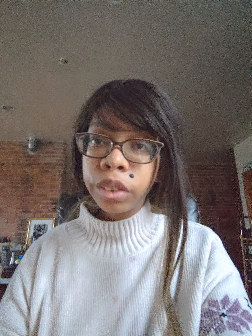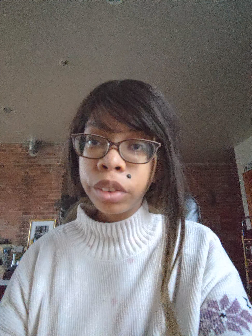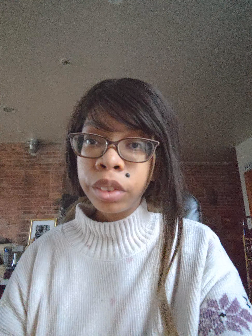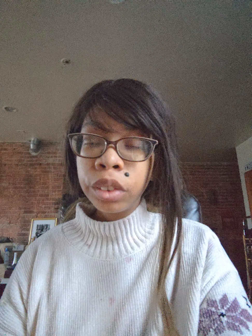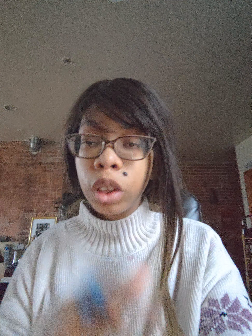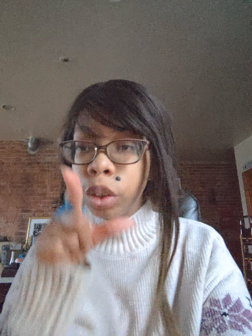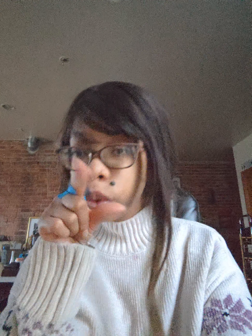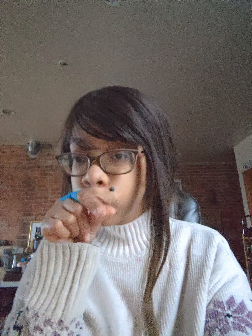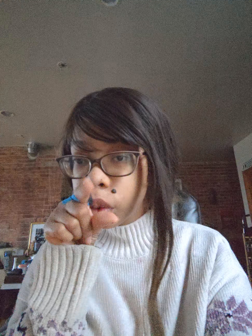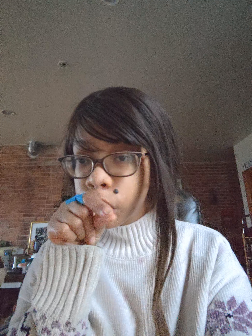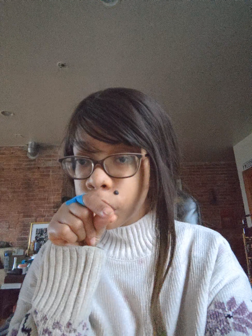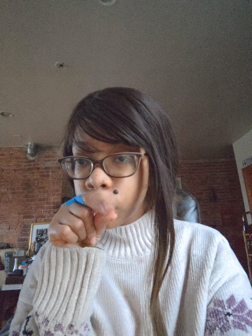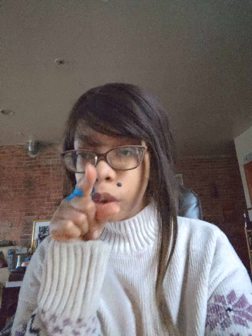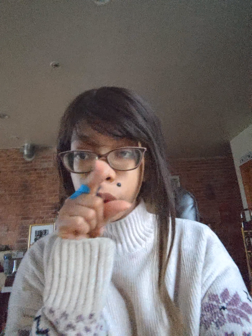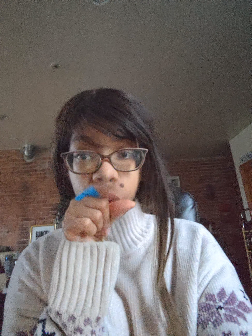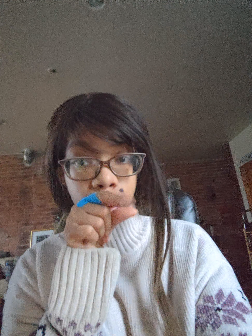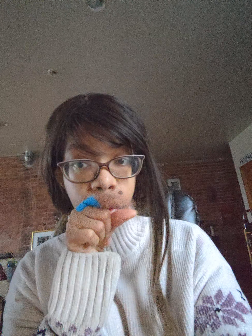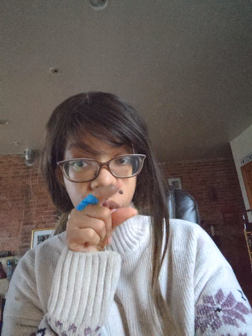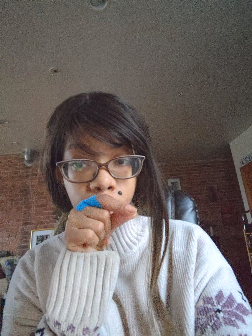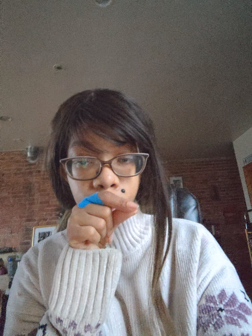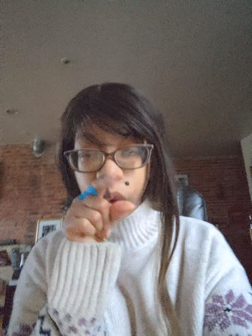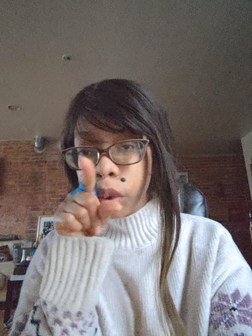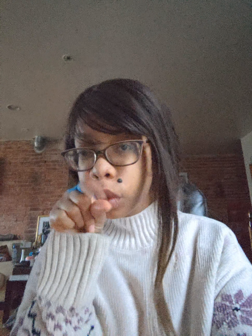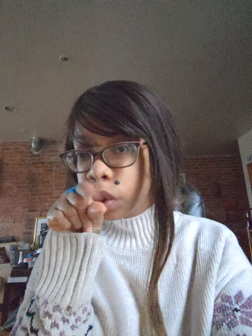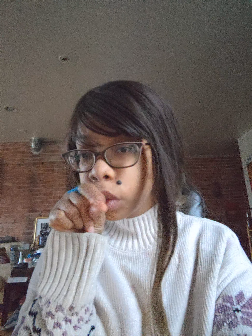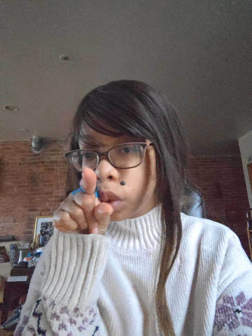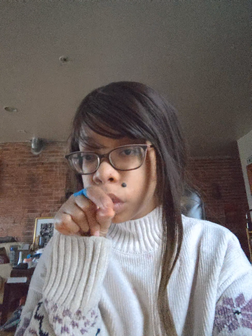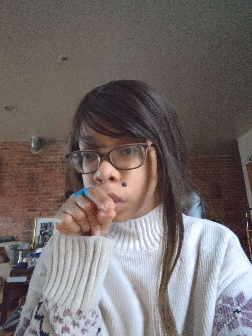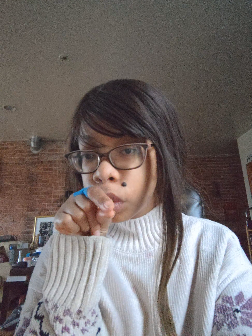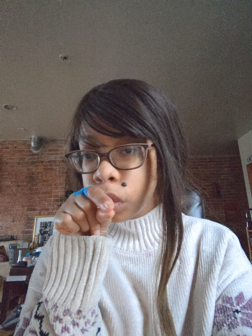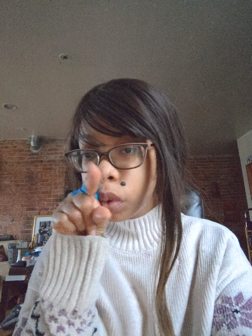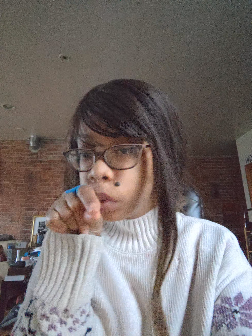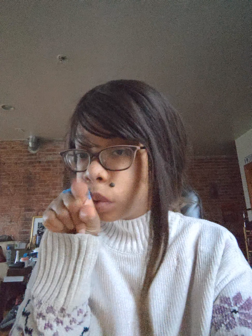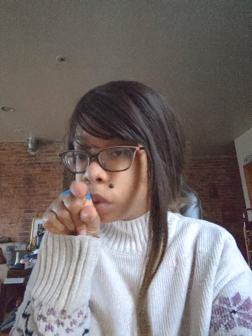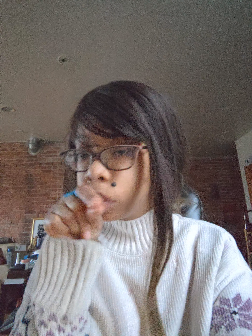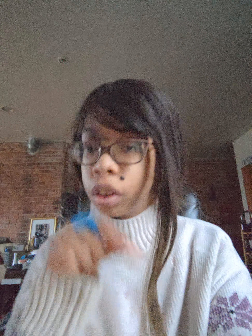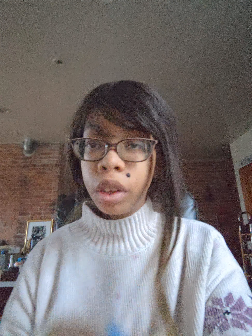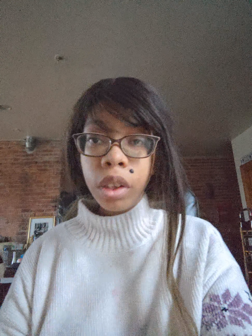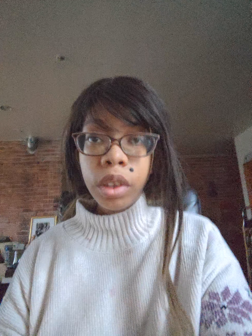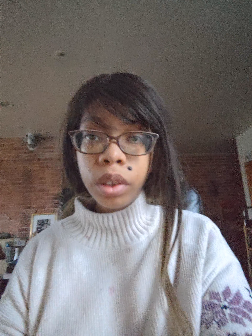bird